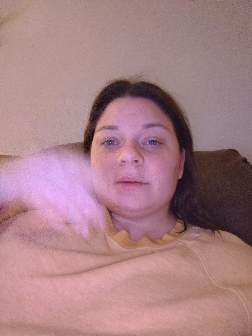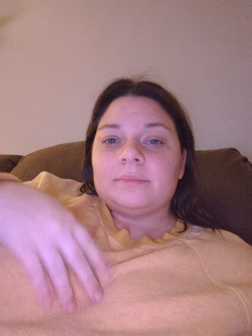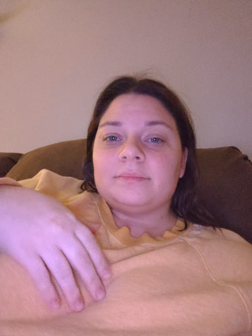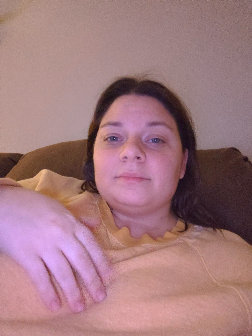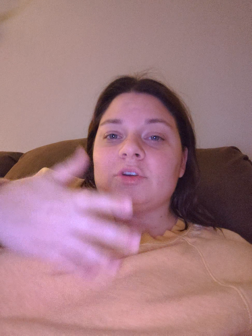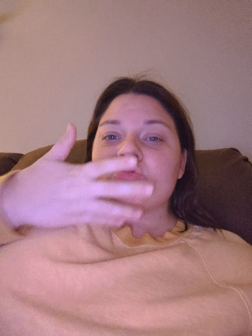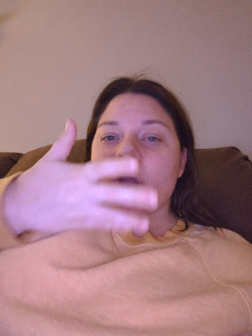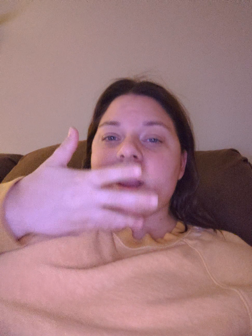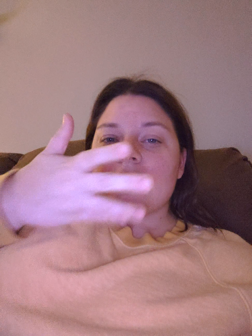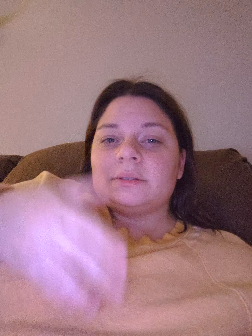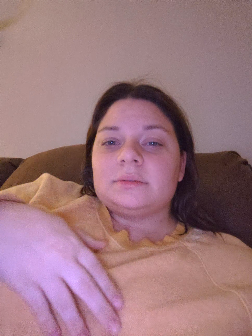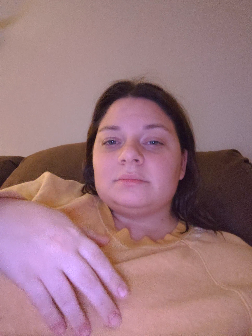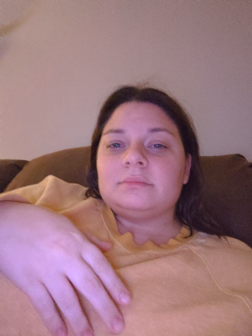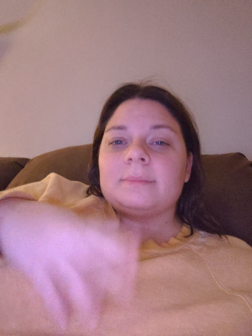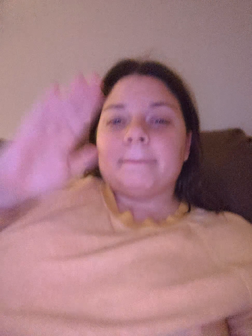grass